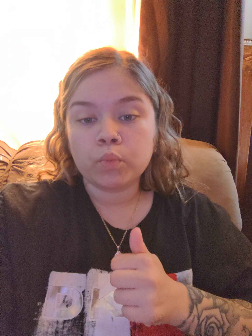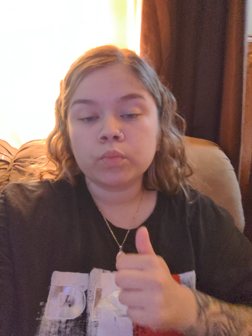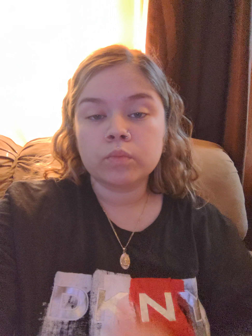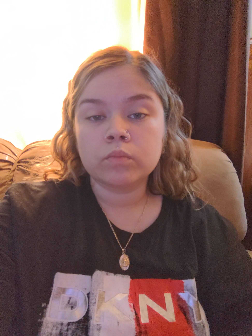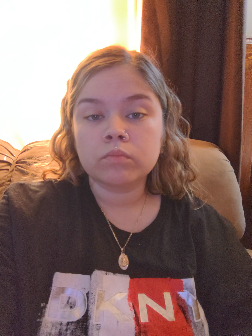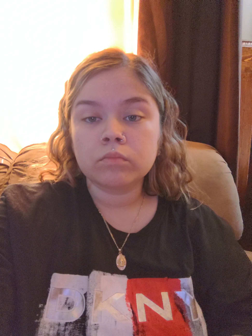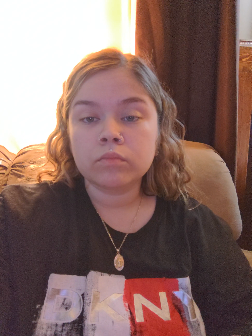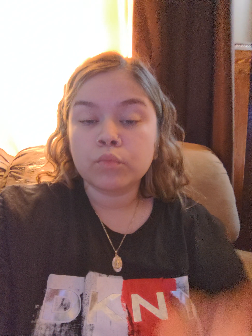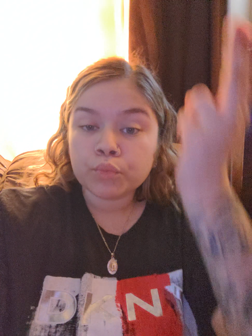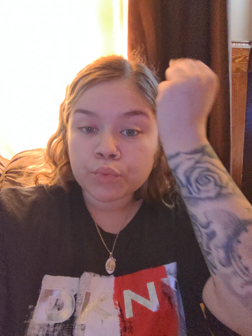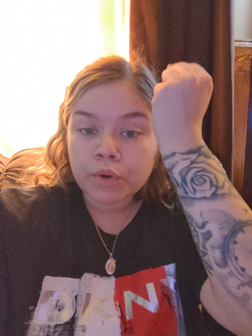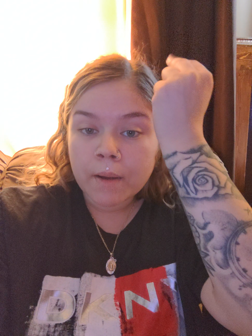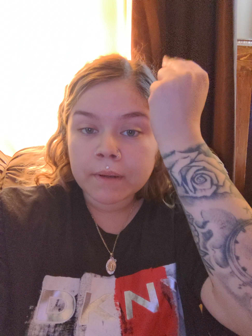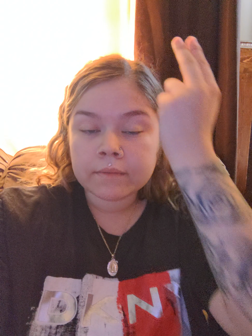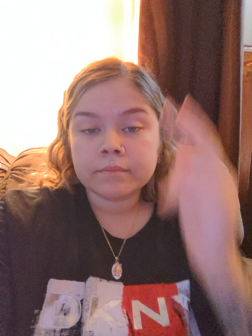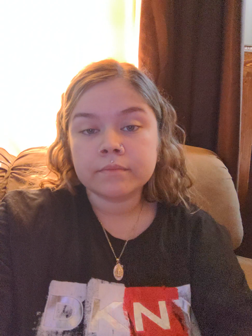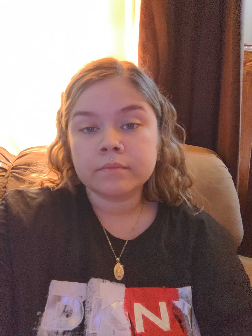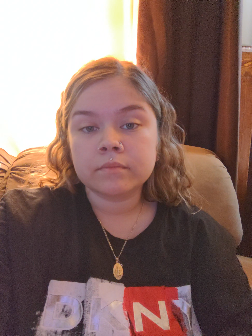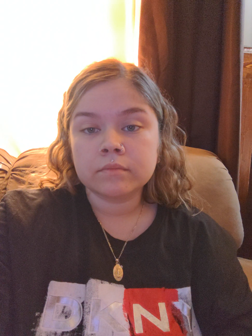rabbit